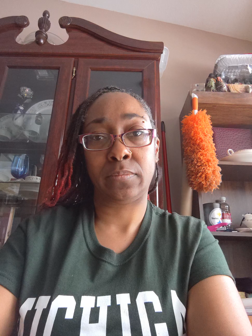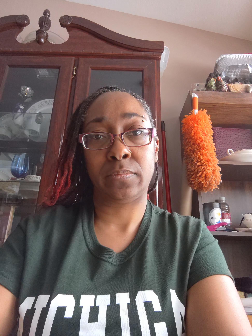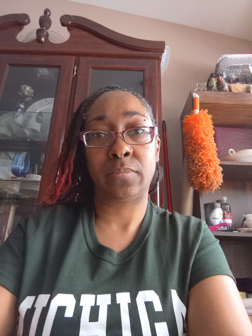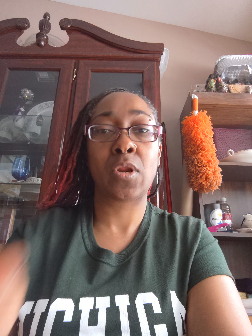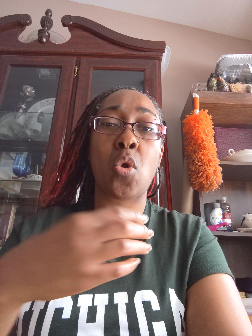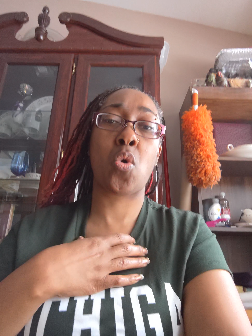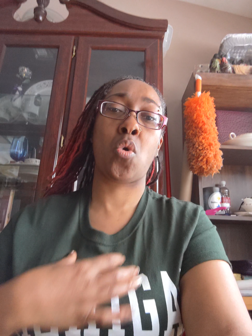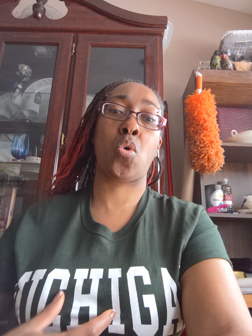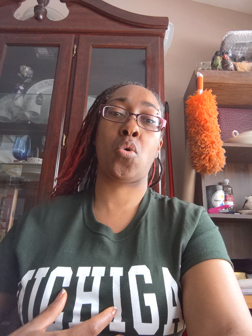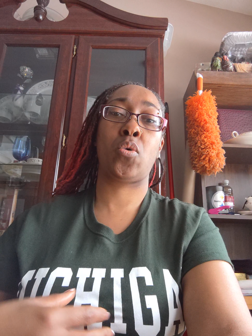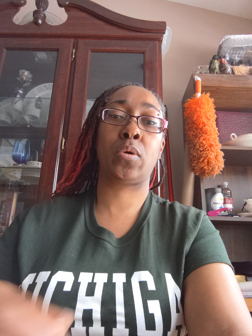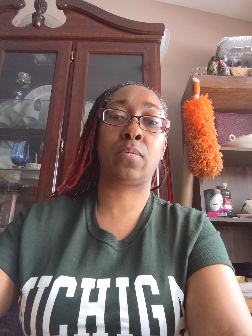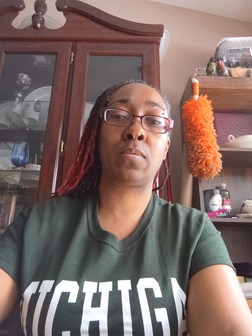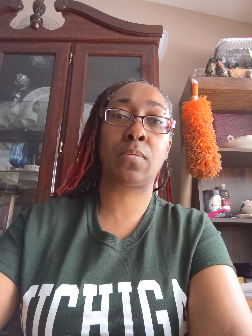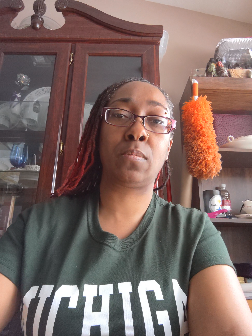hungry